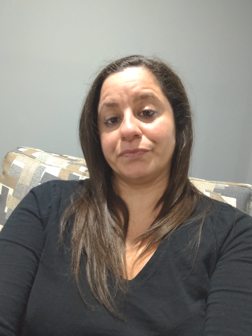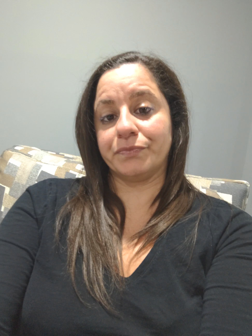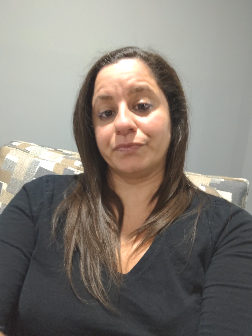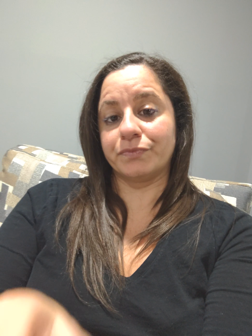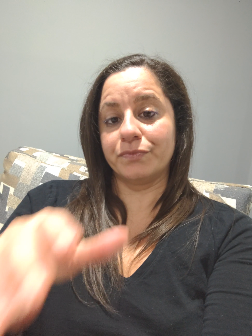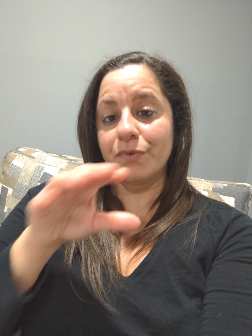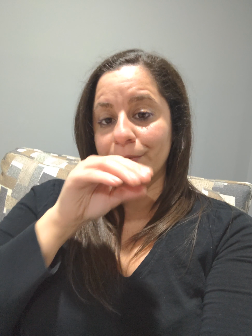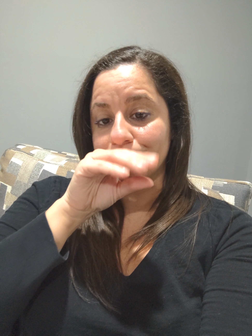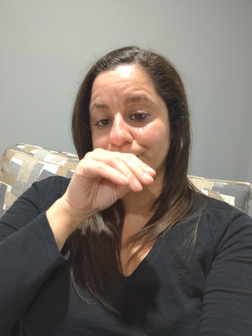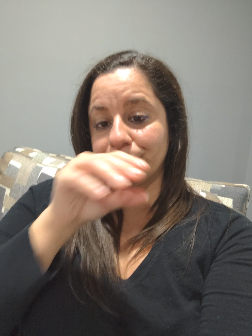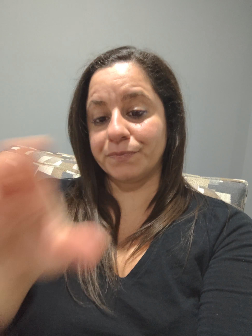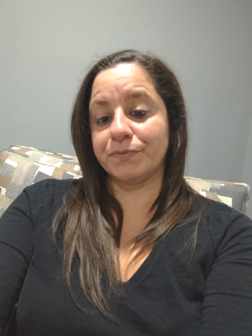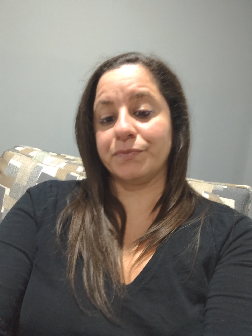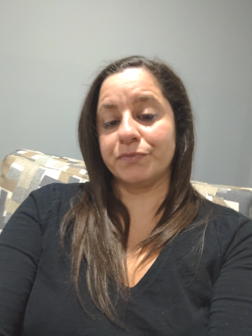goose